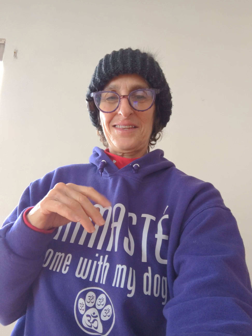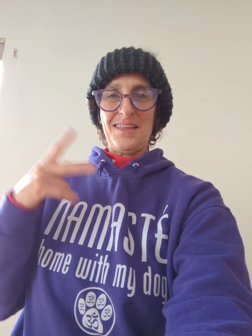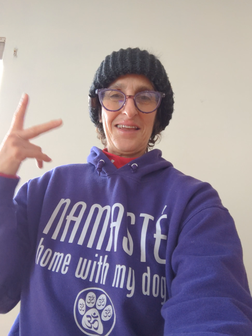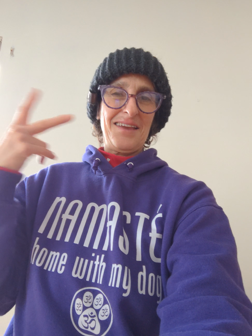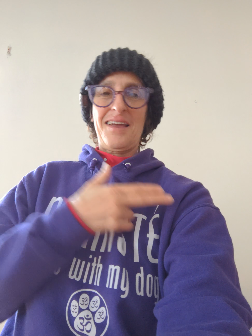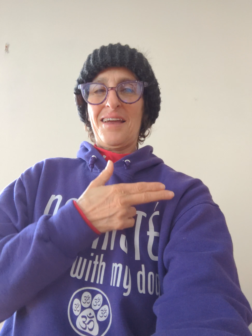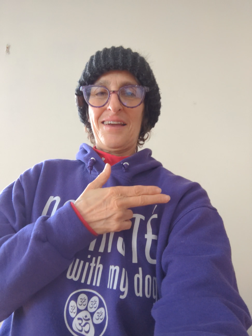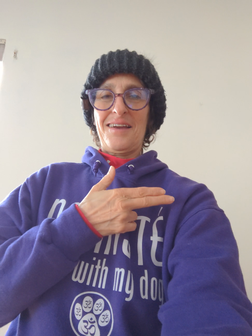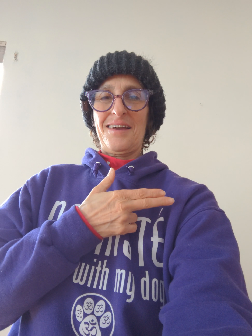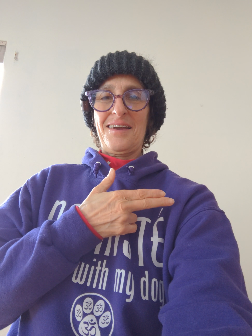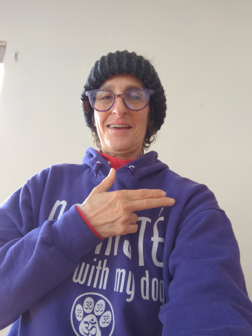cut